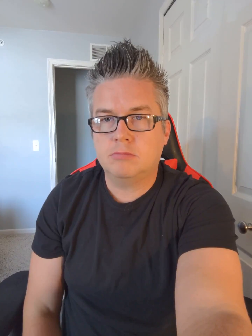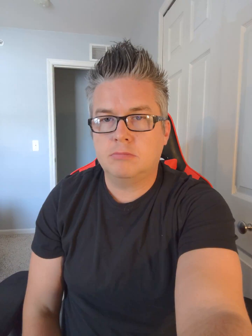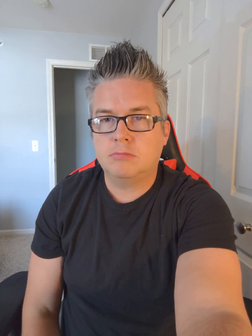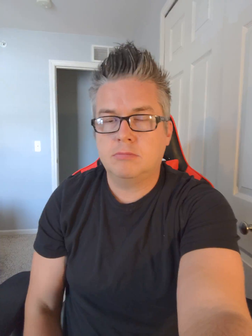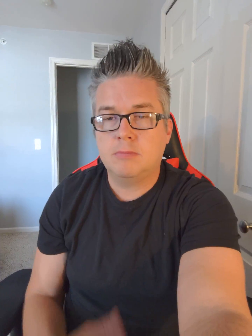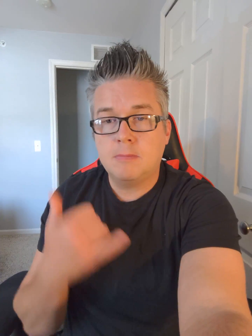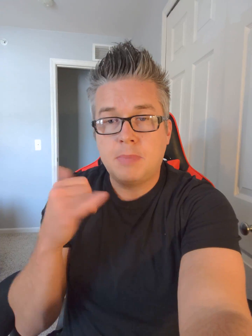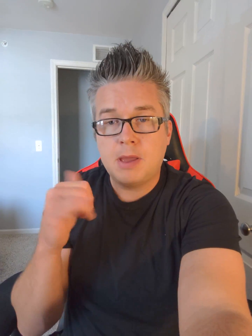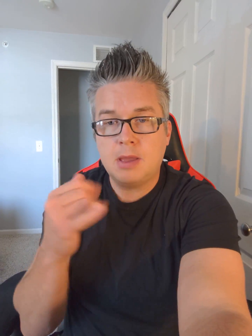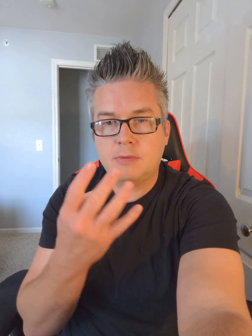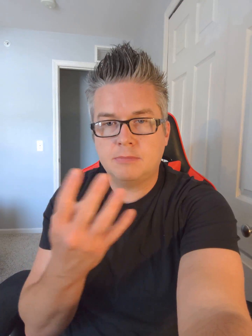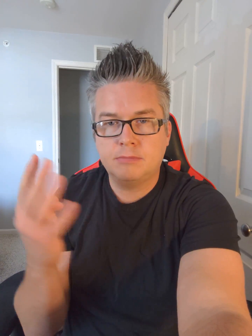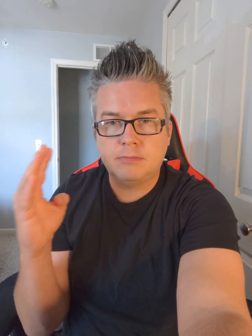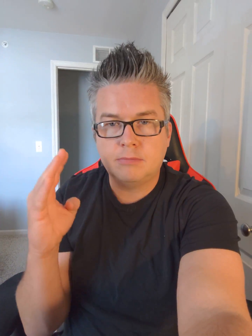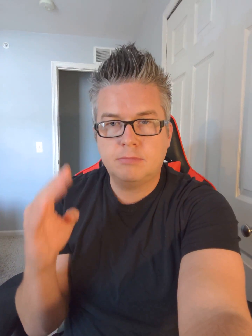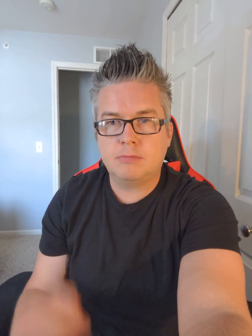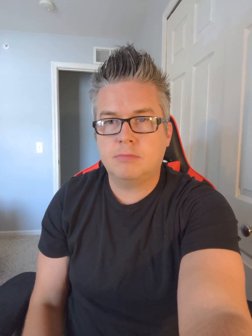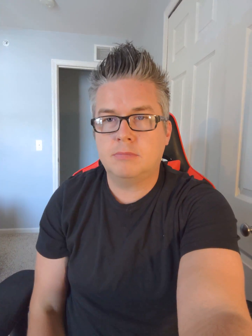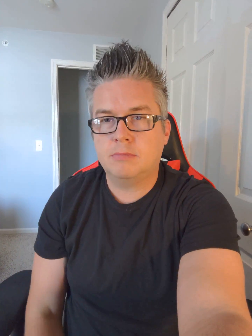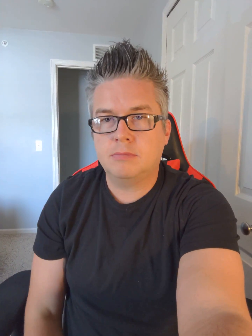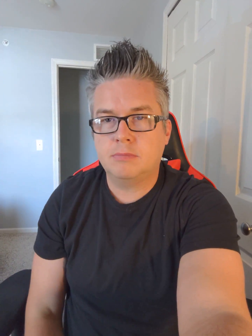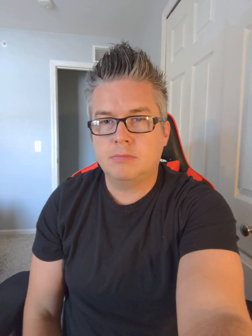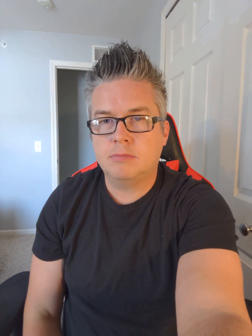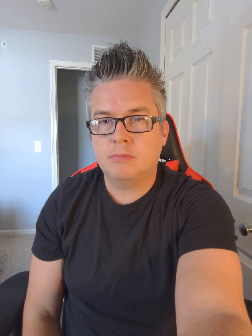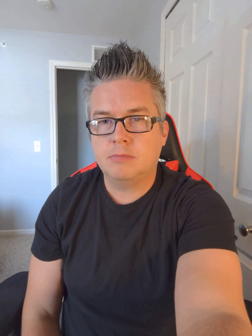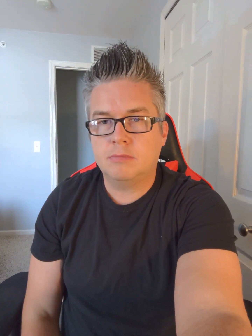playpen